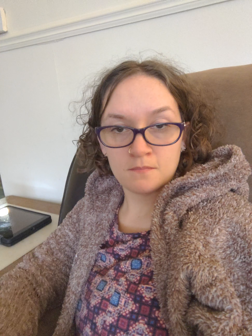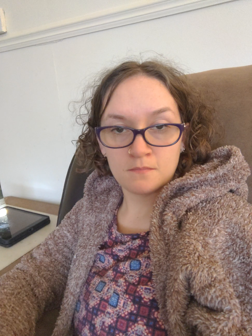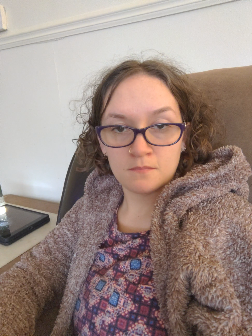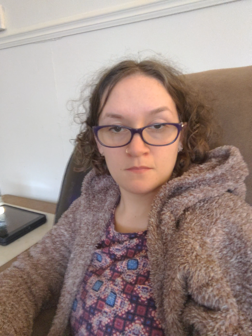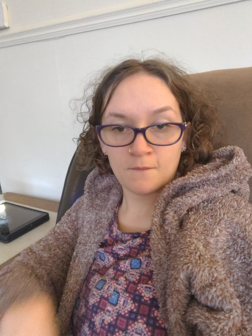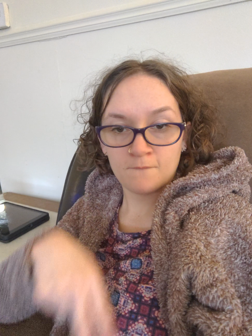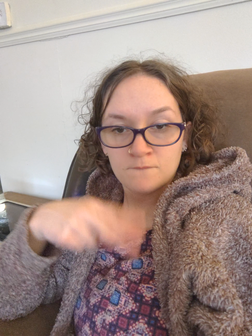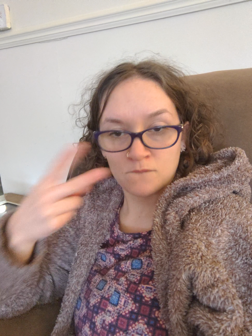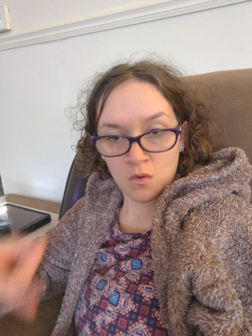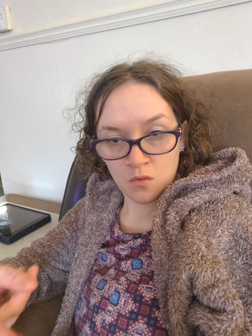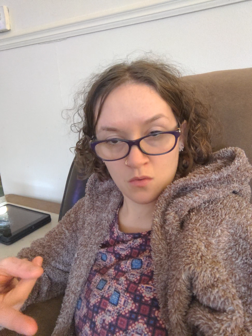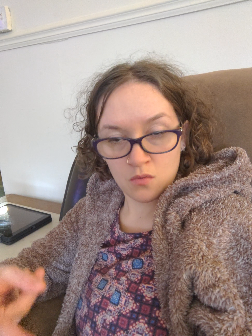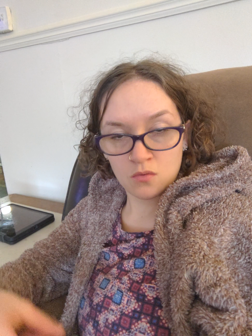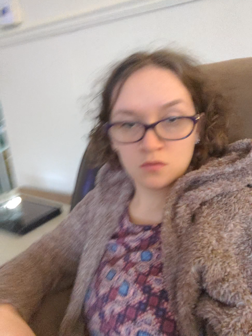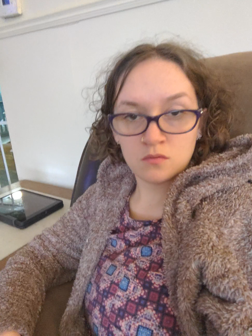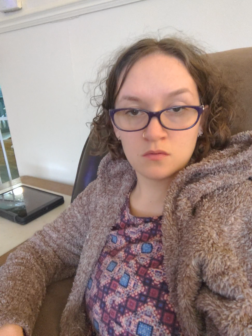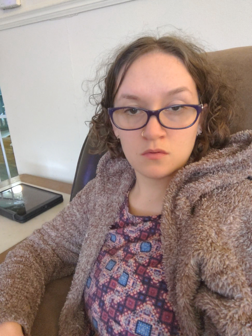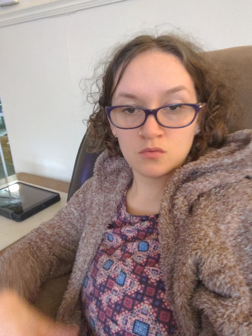fall